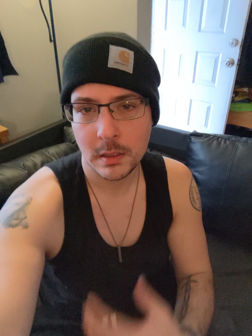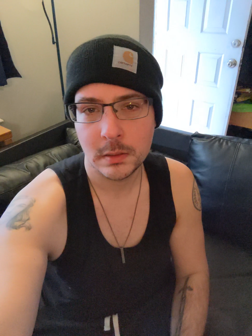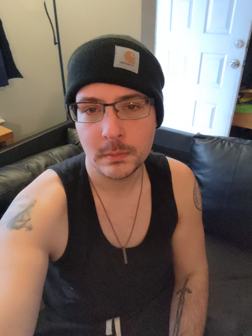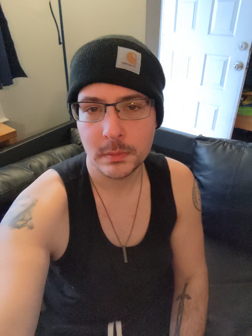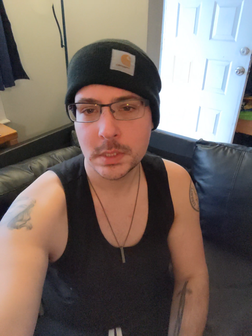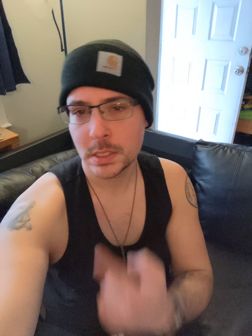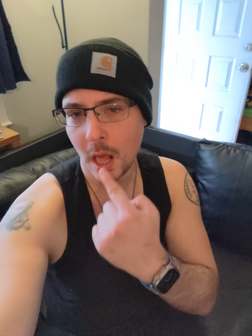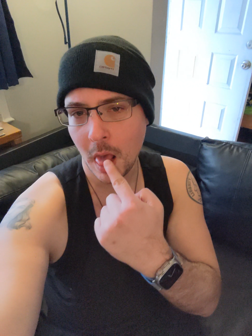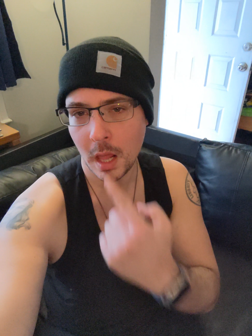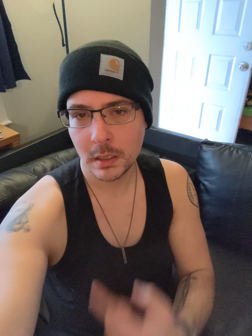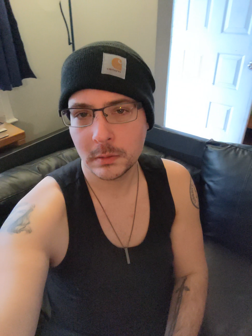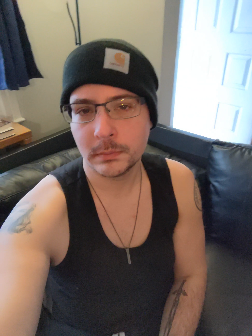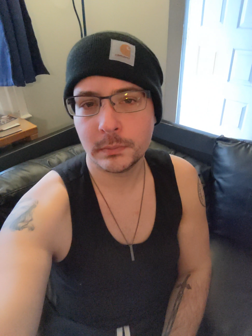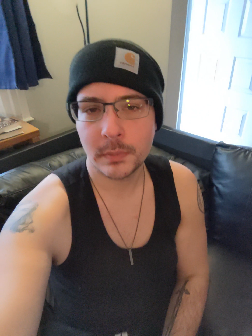tongue